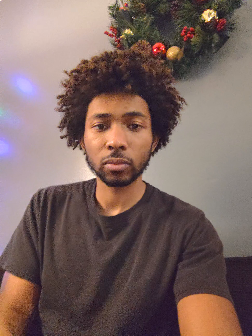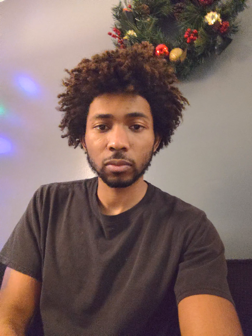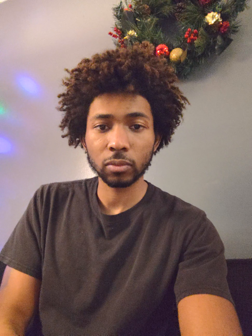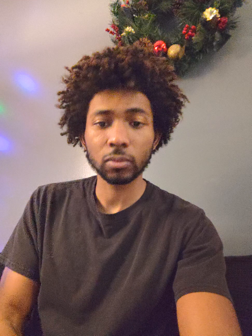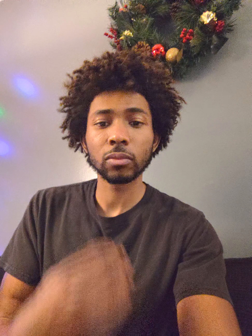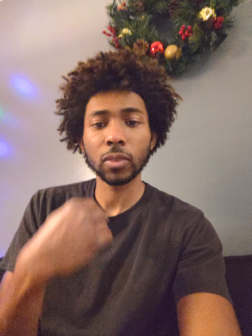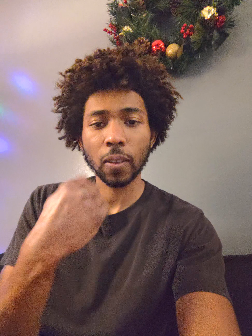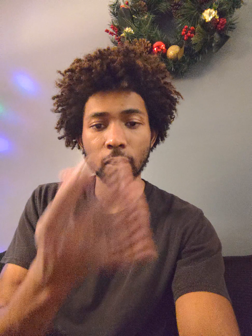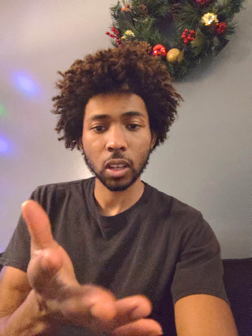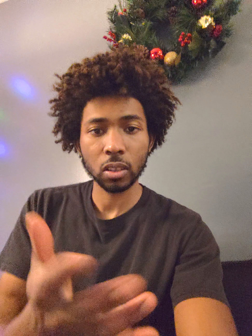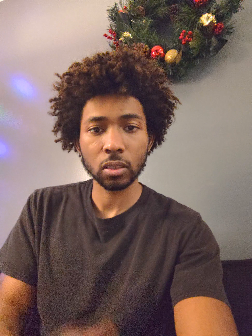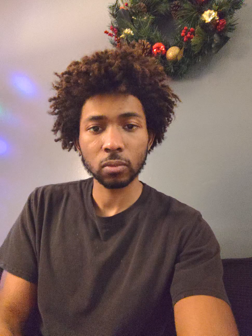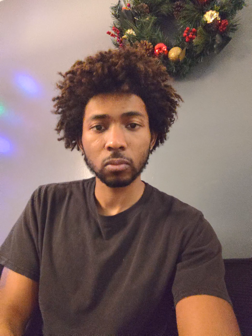give